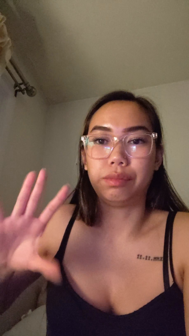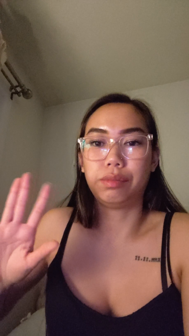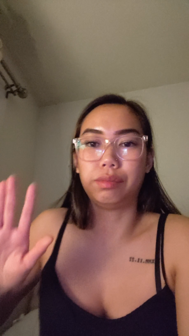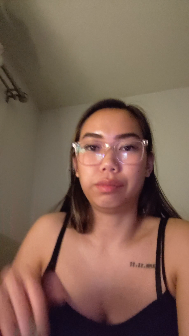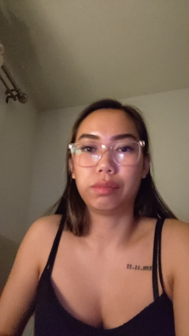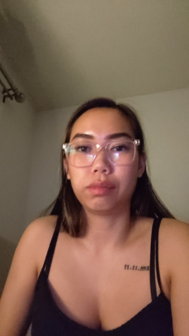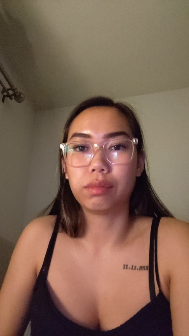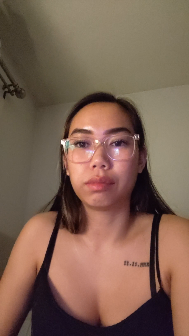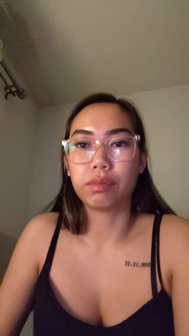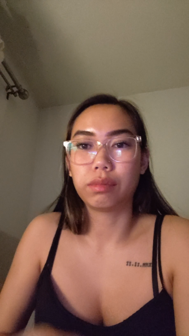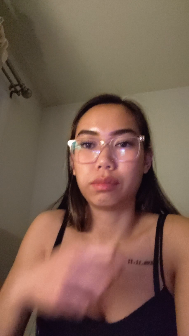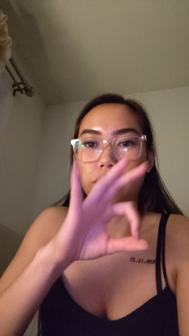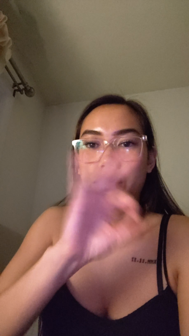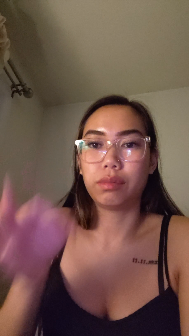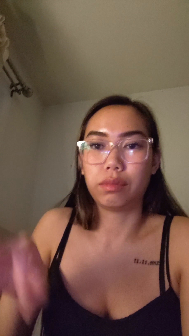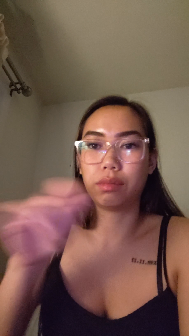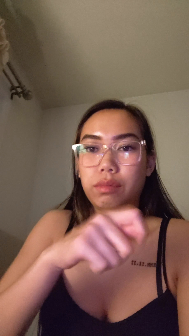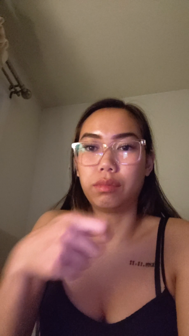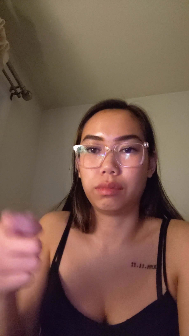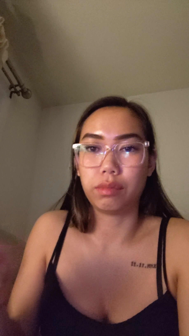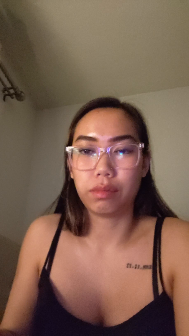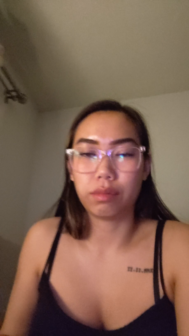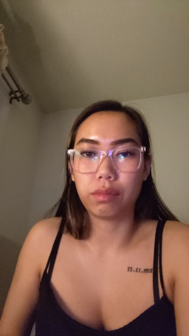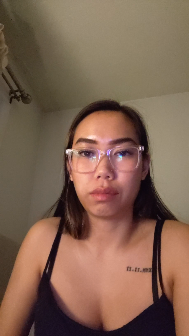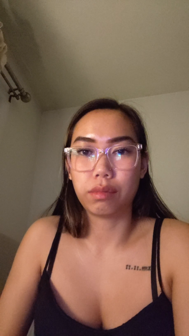hose